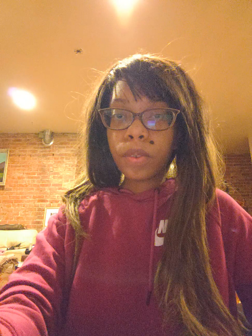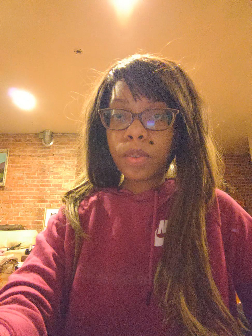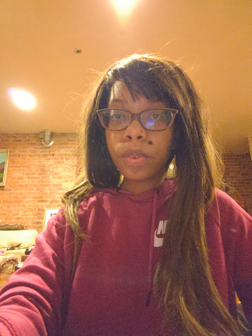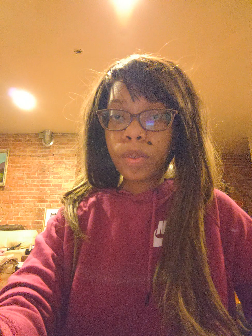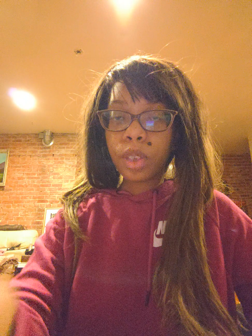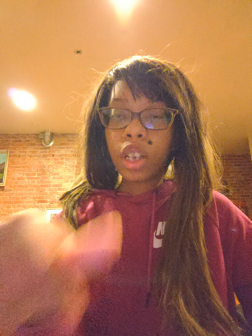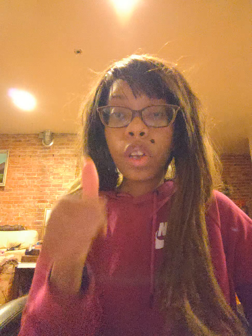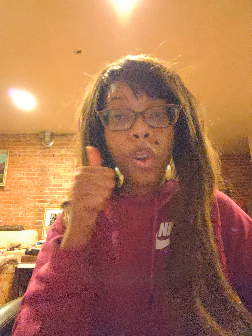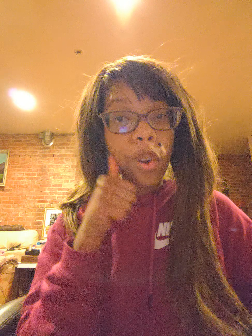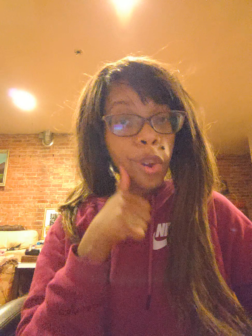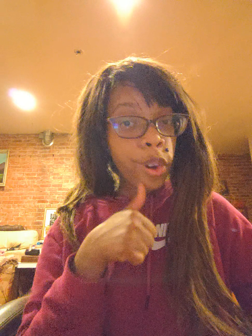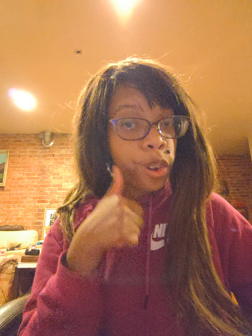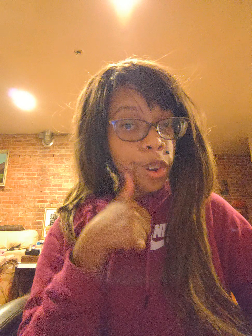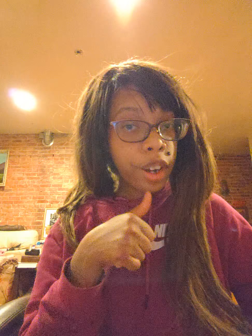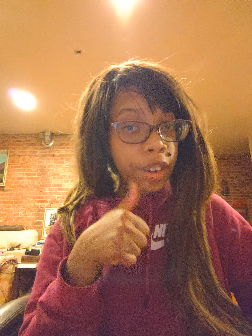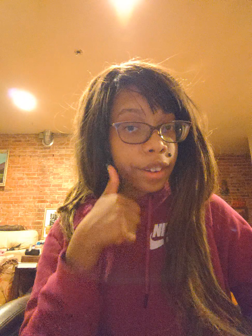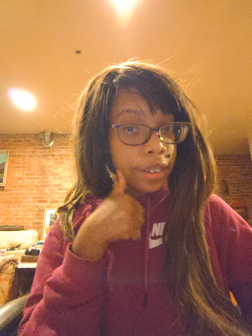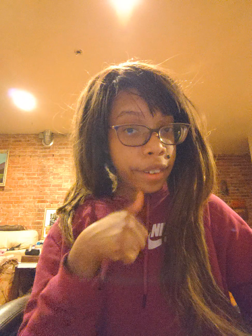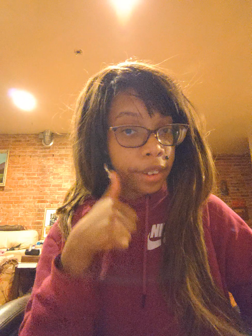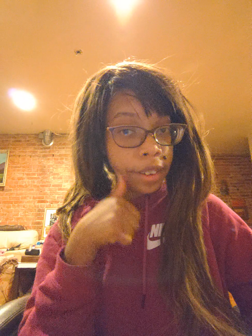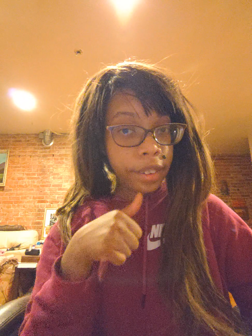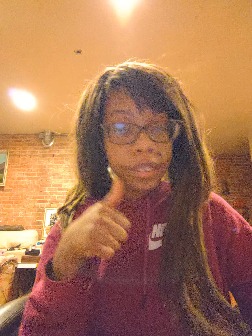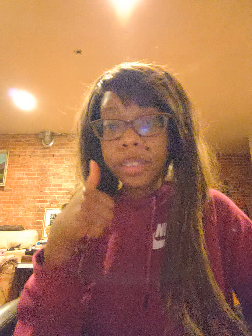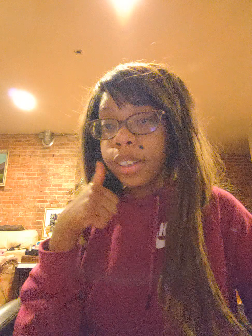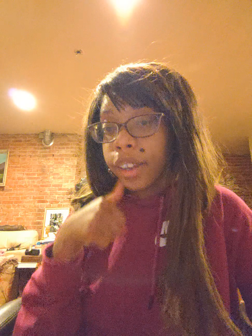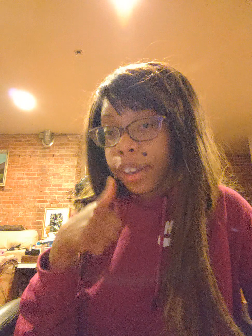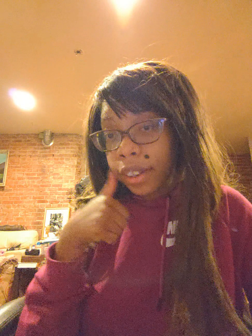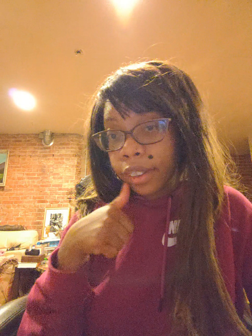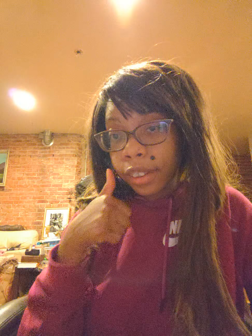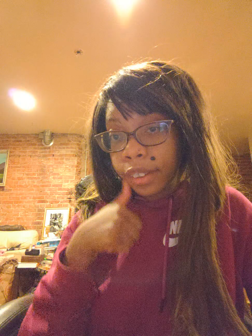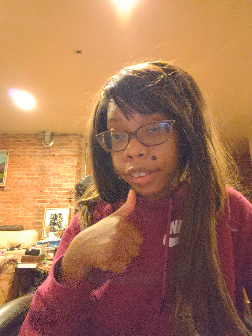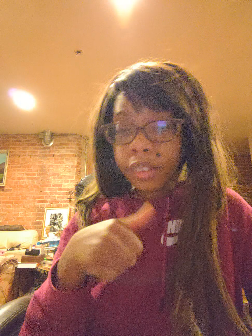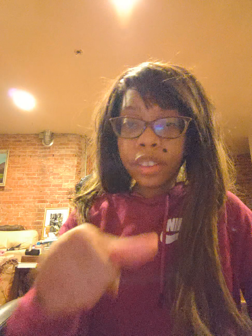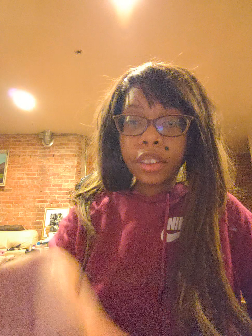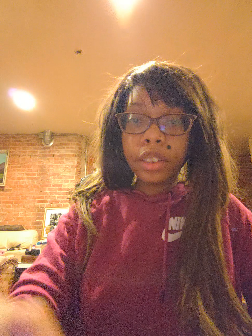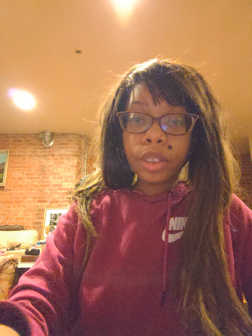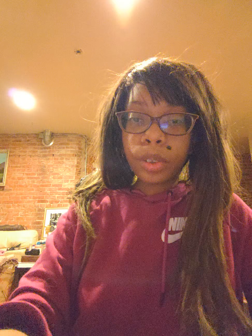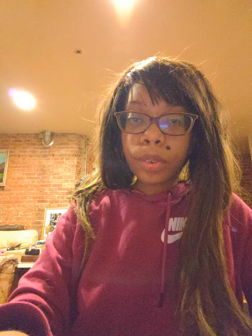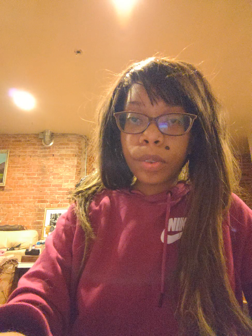girl